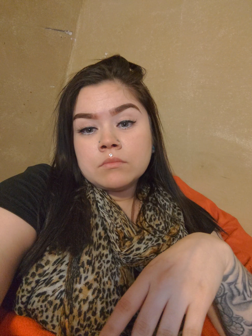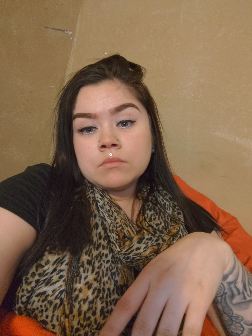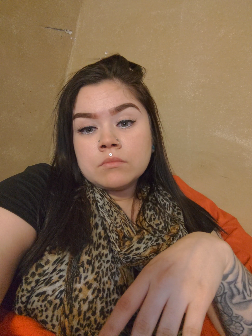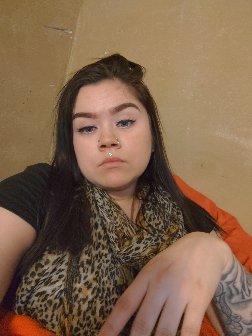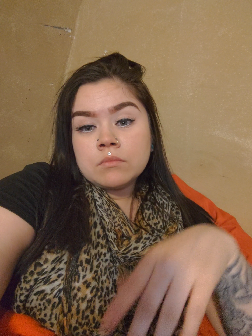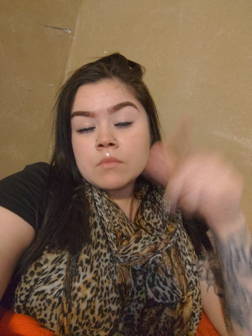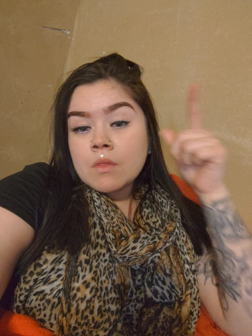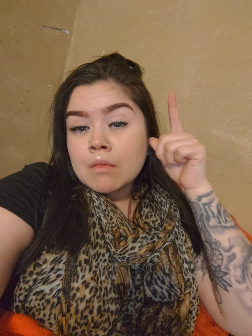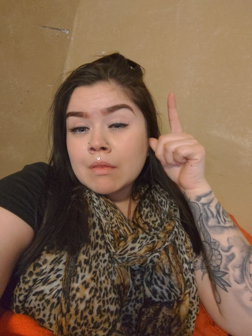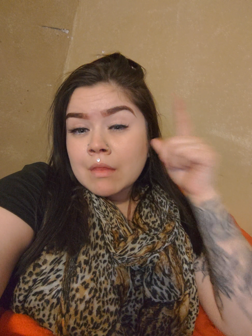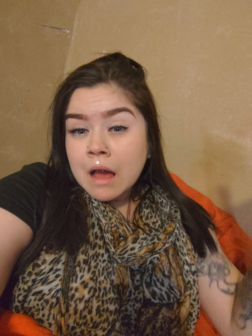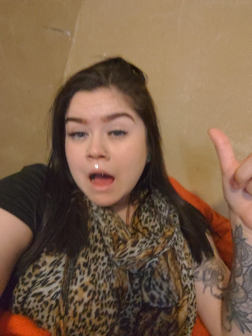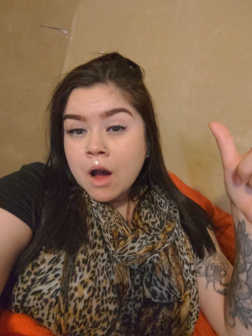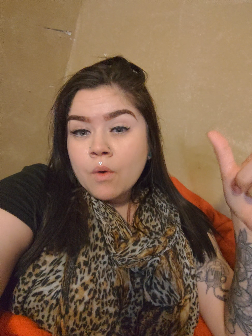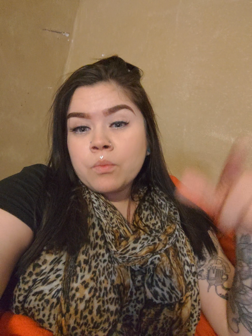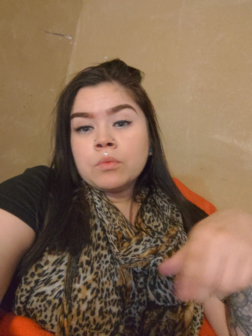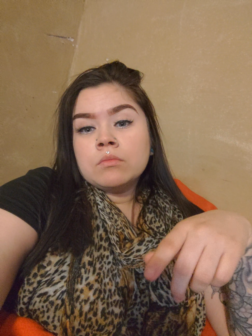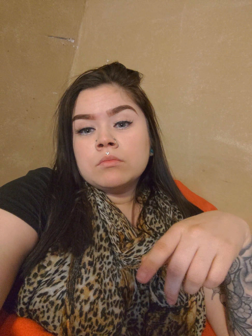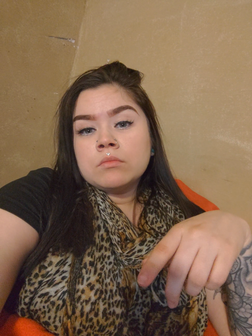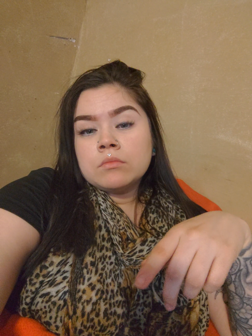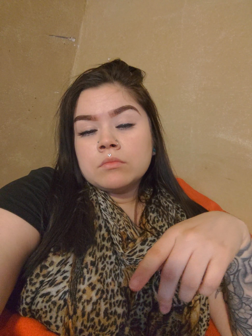loud